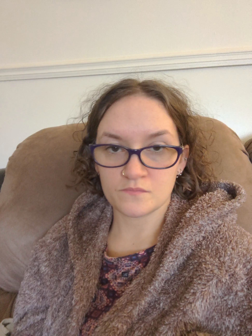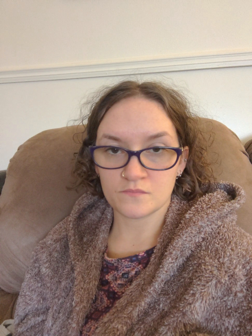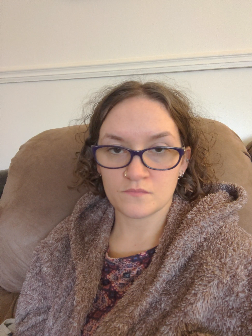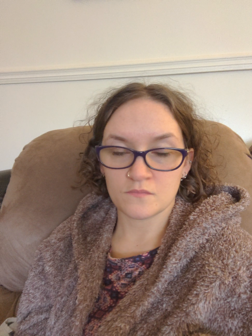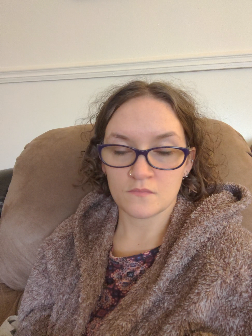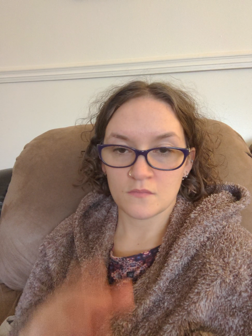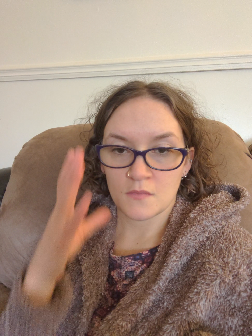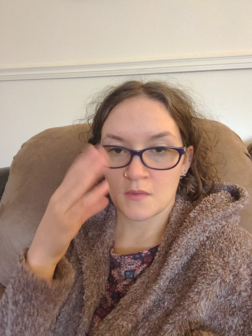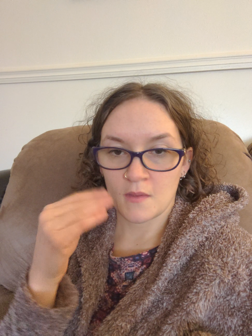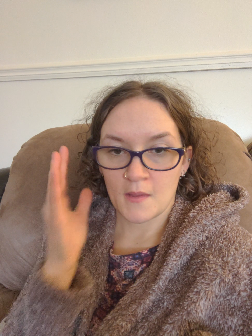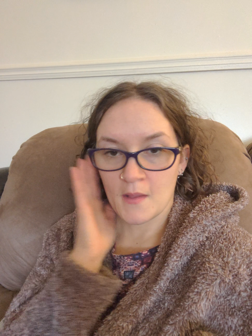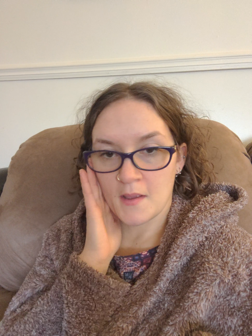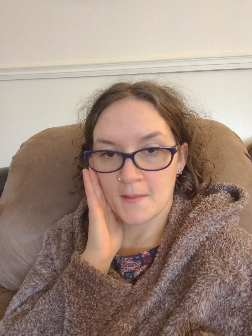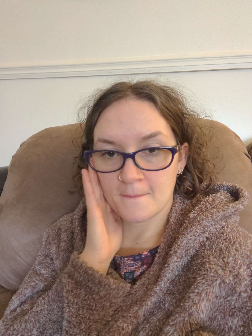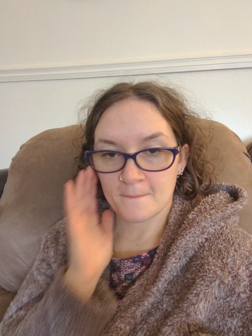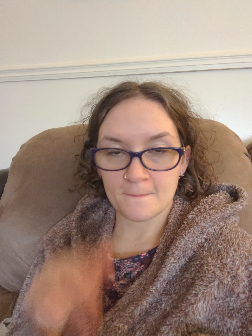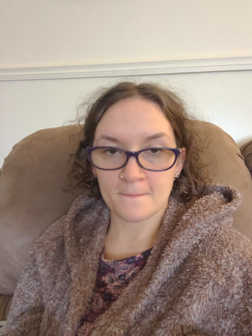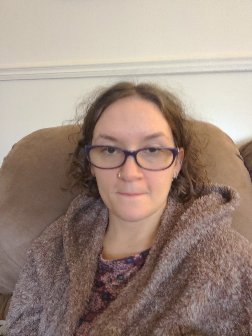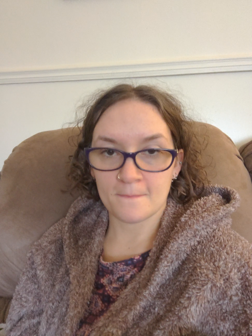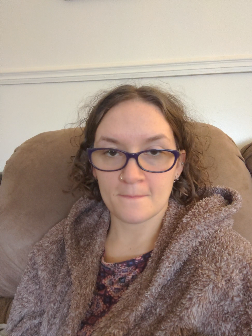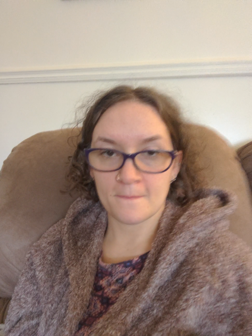nap